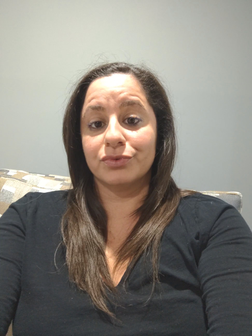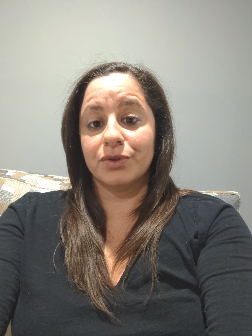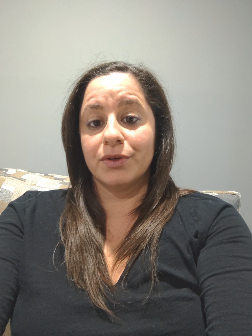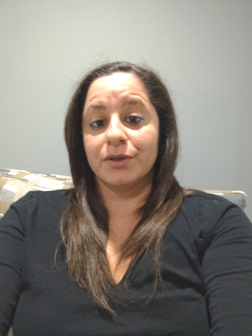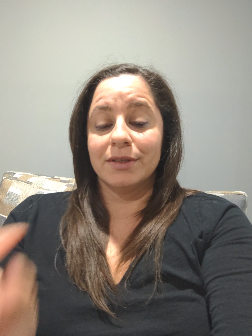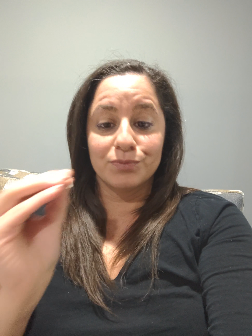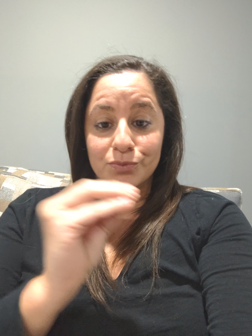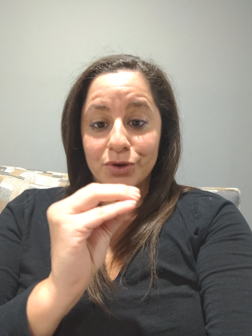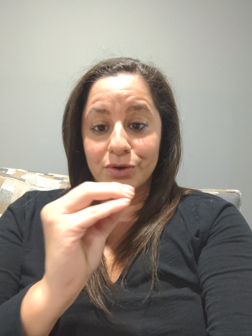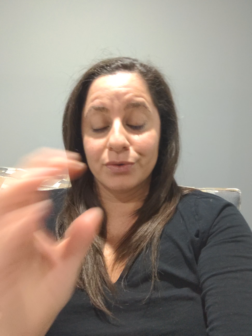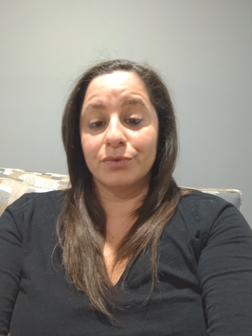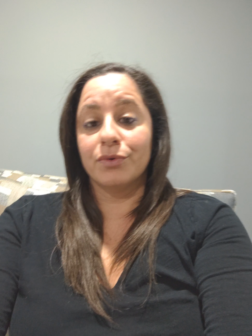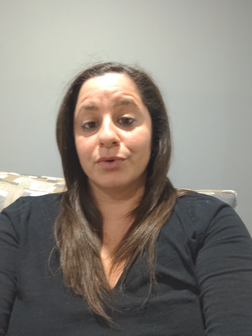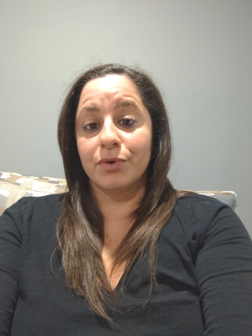kiss